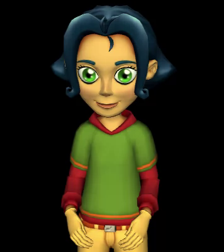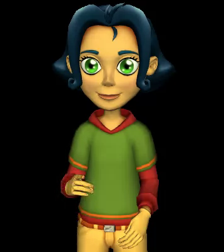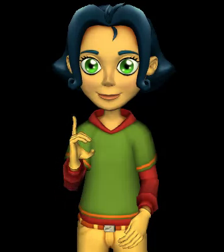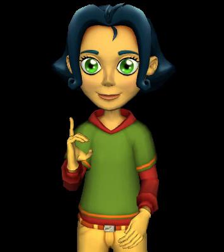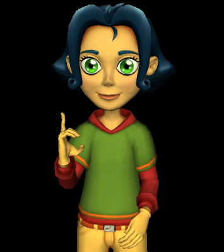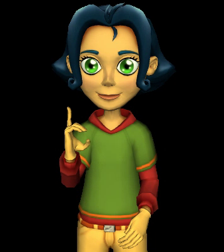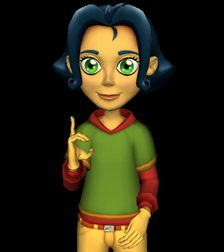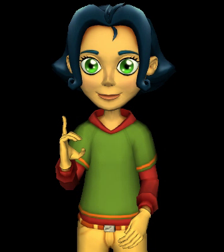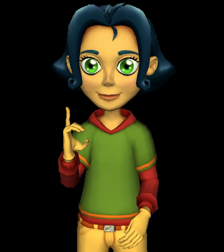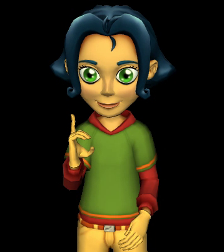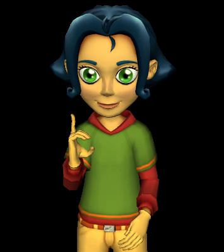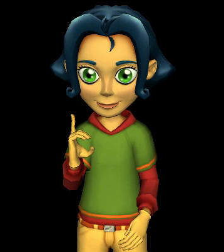الأحد